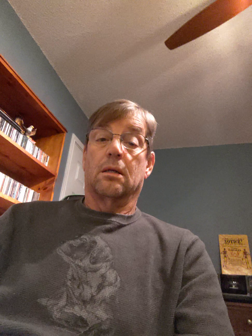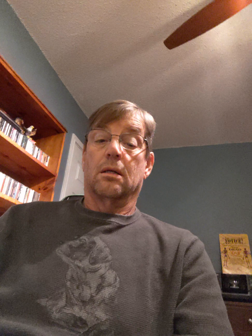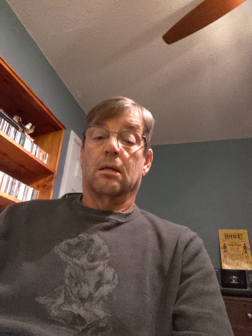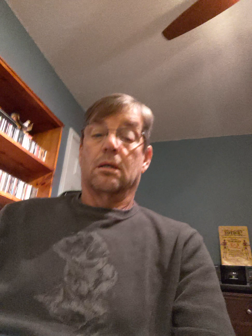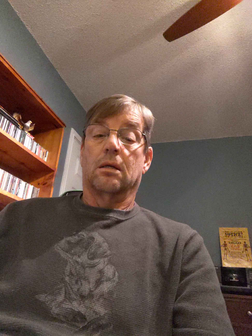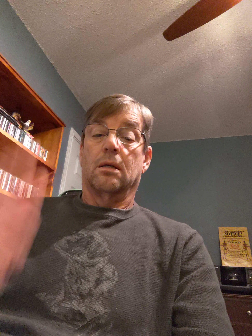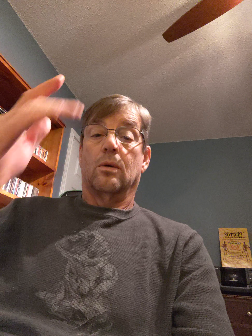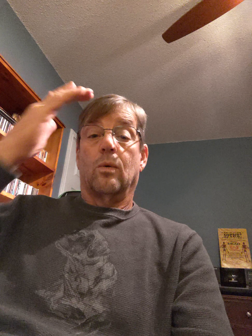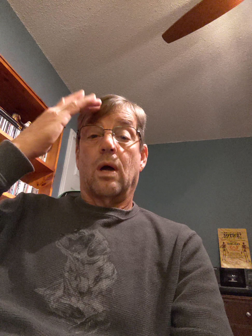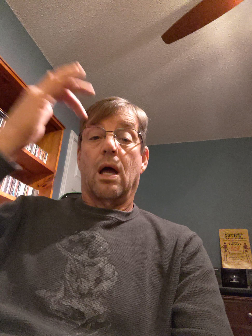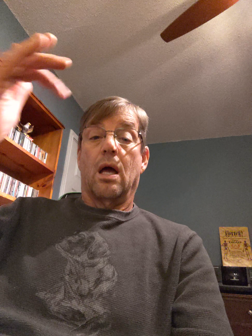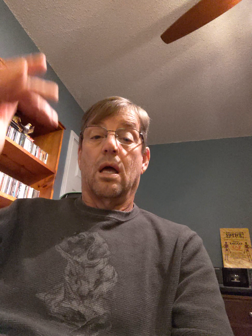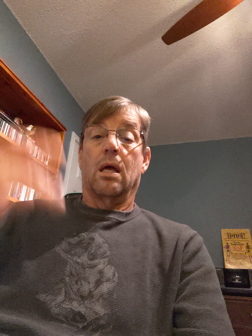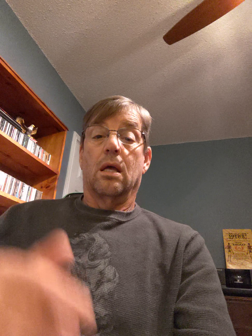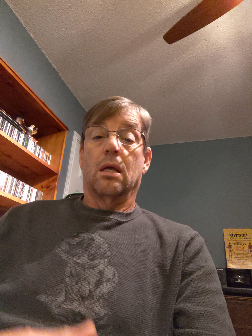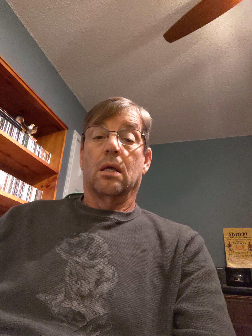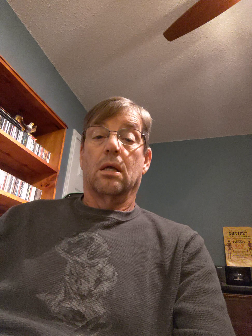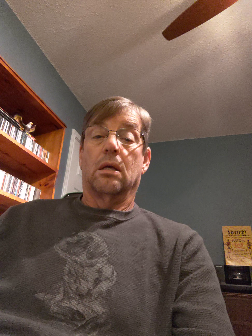why